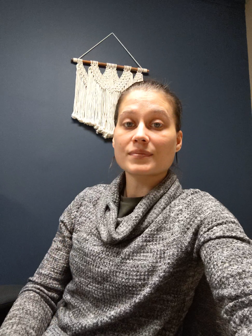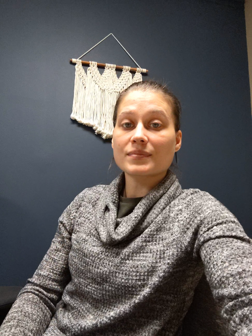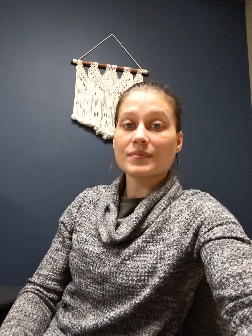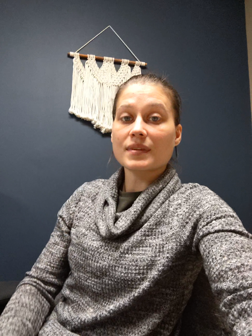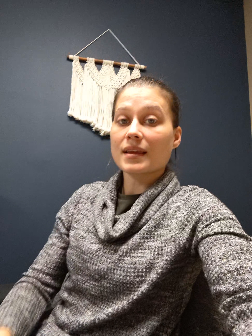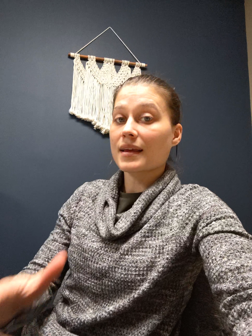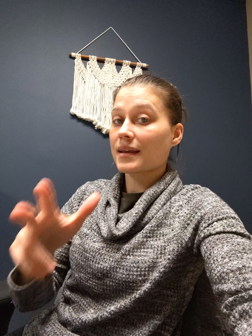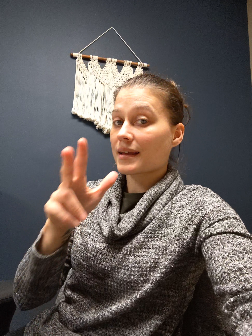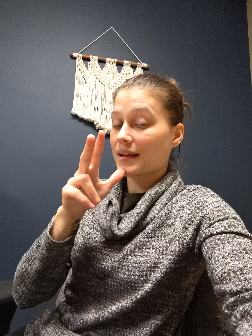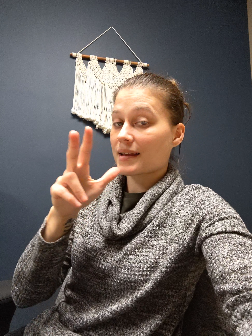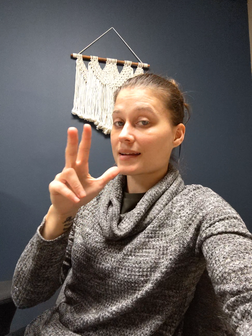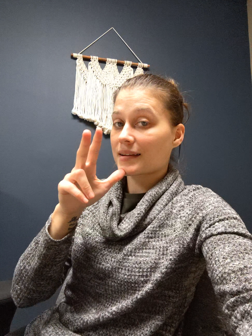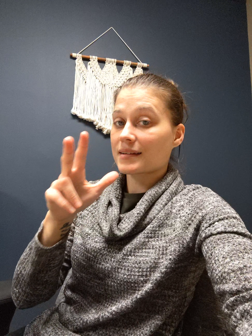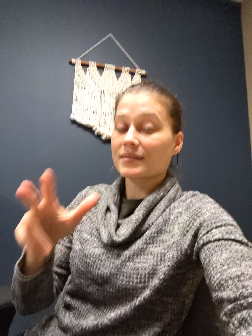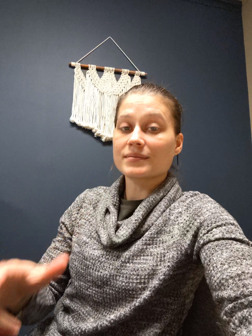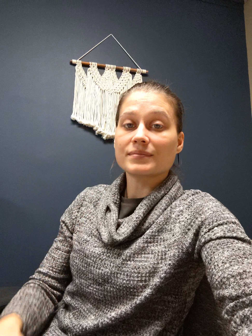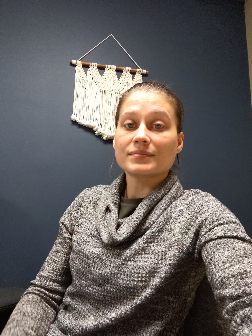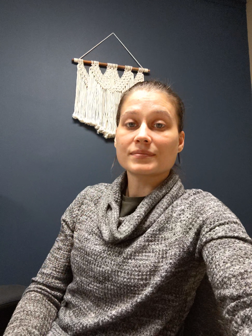hen